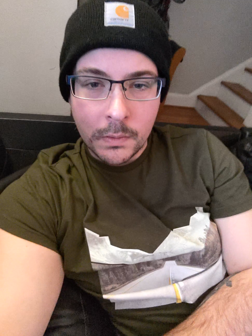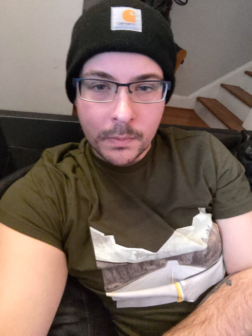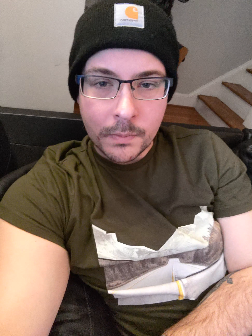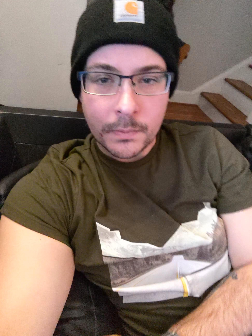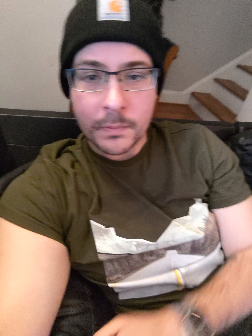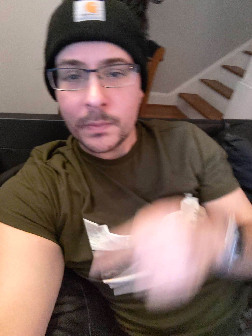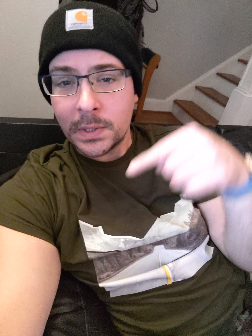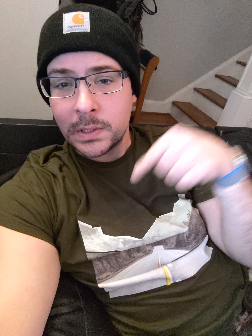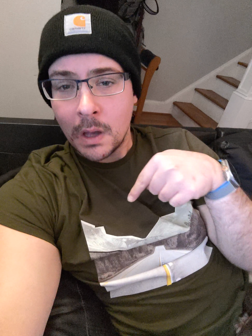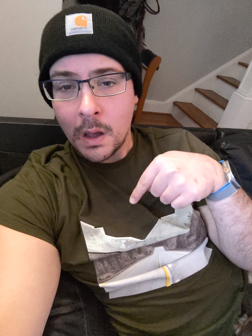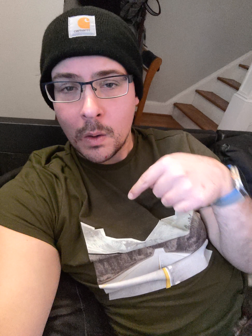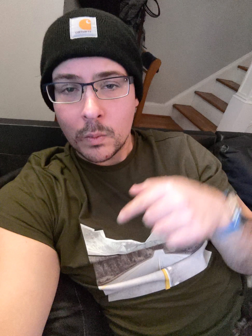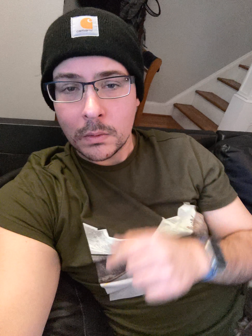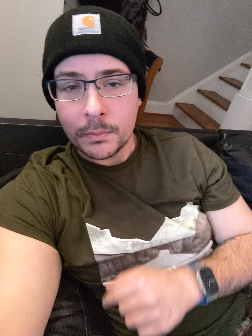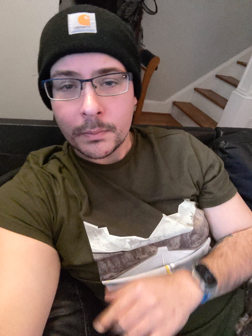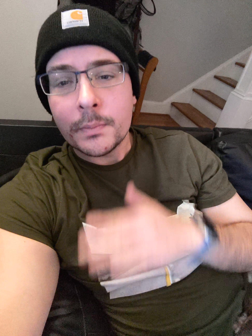down